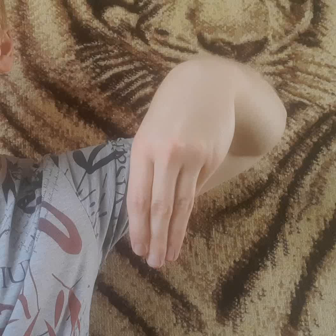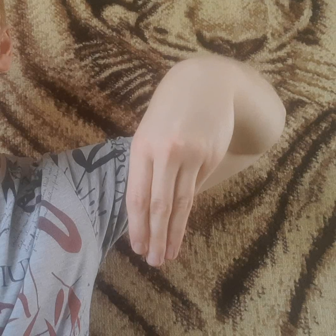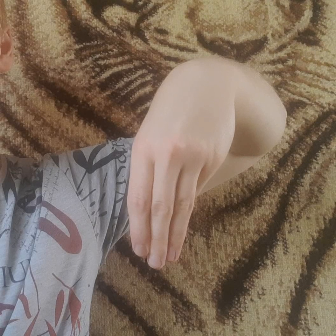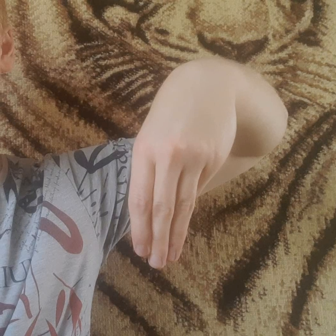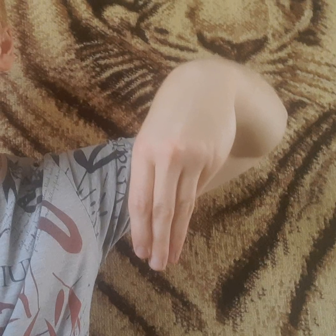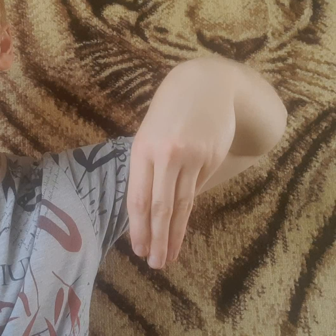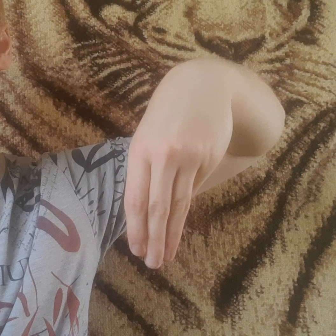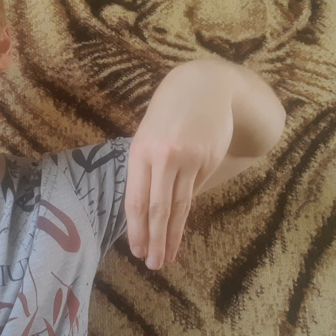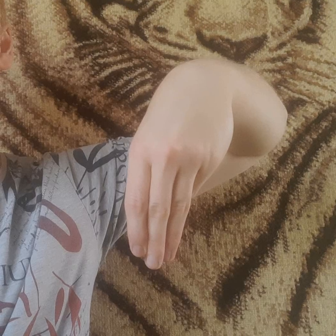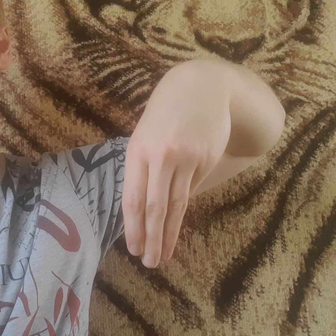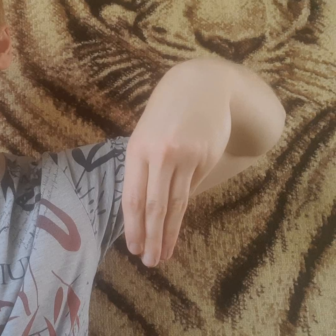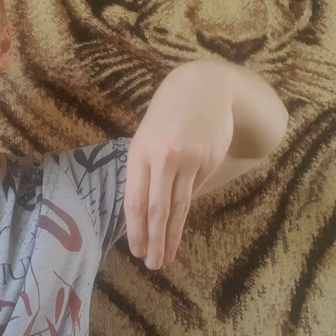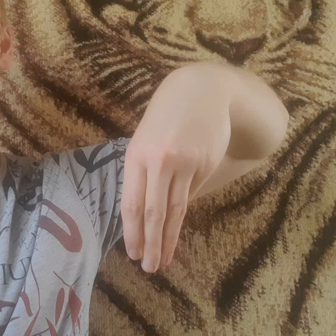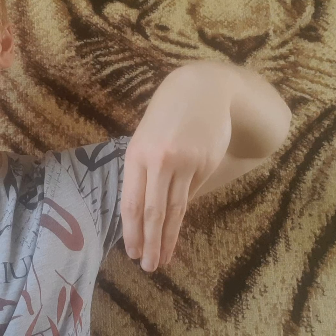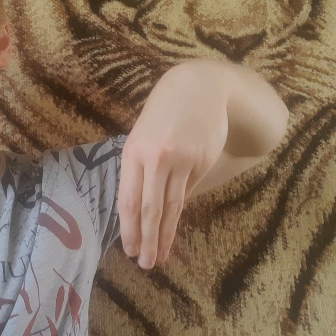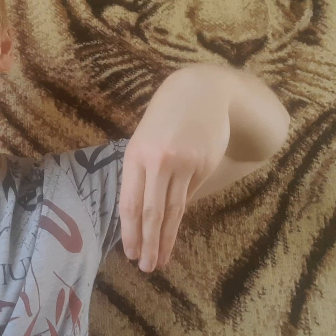Т